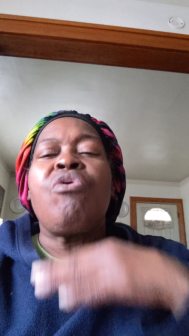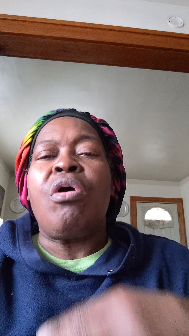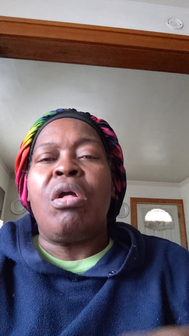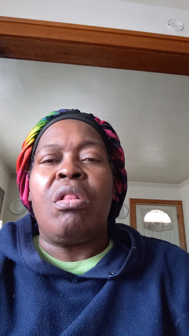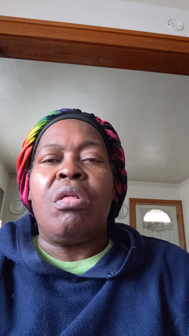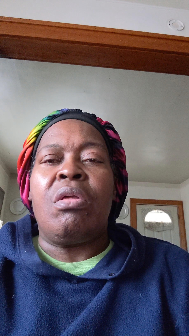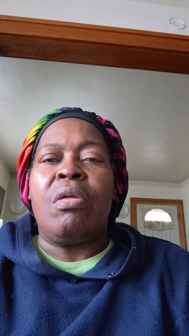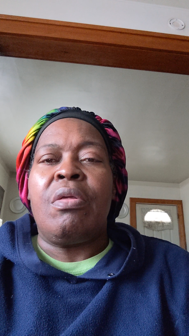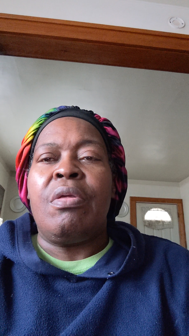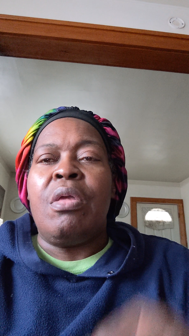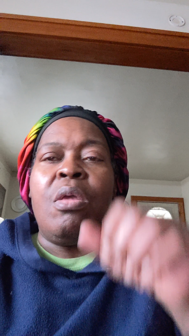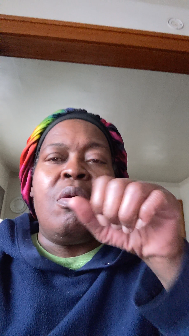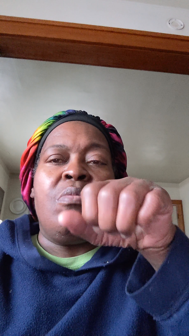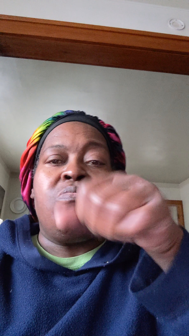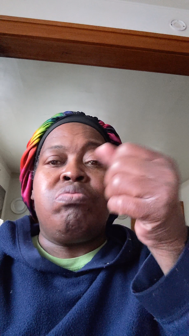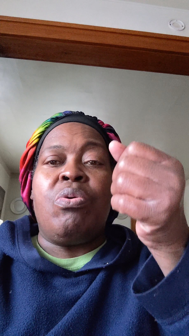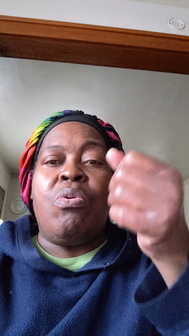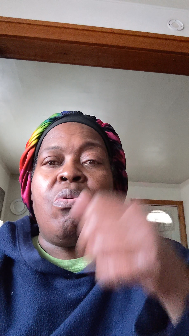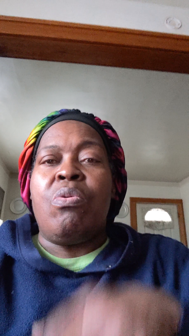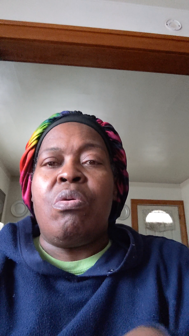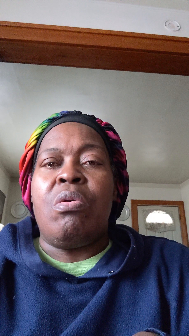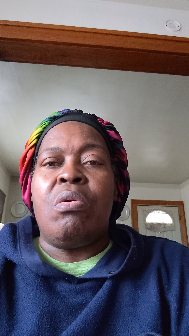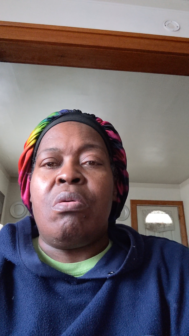broken